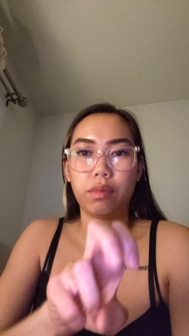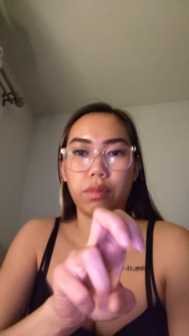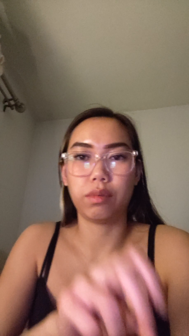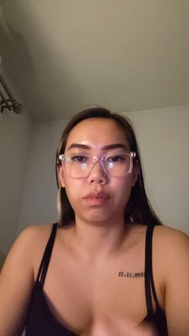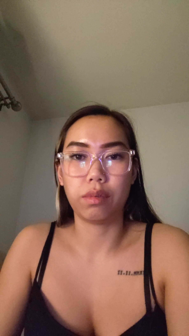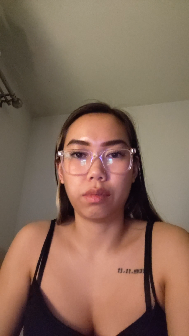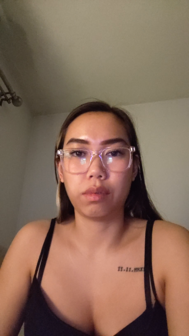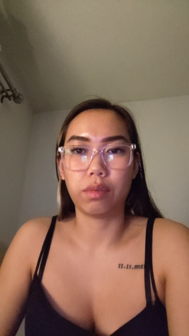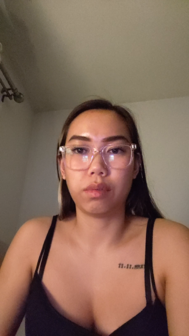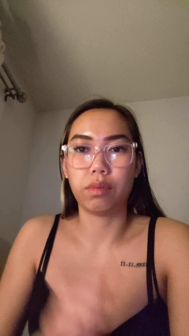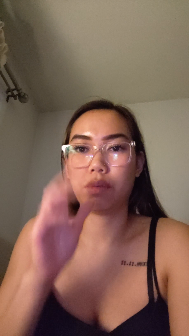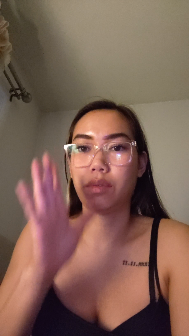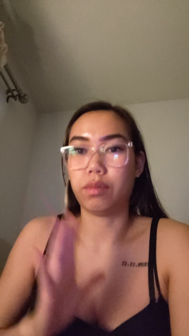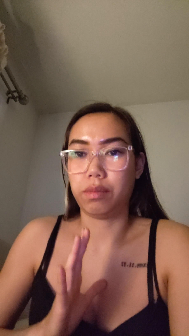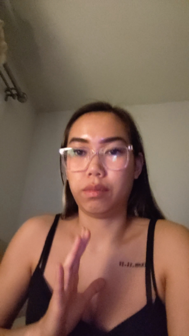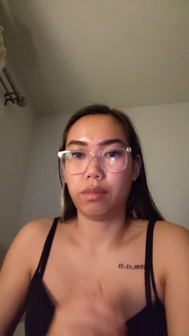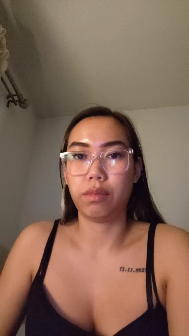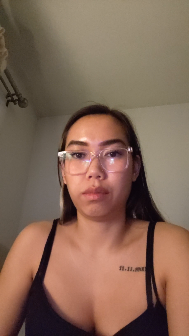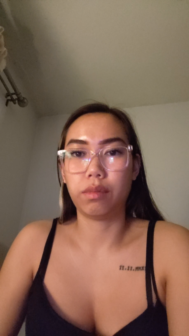lady